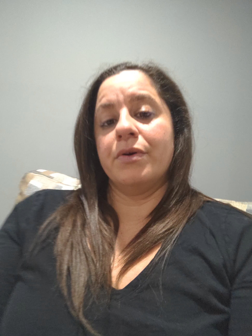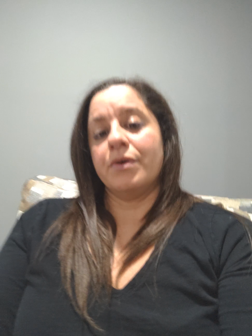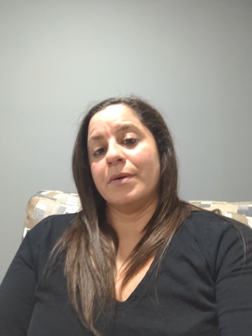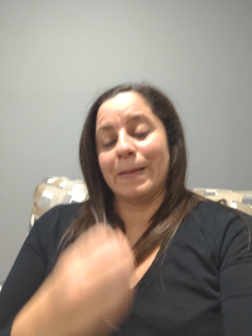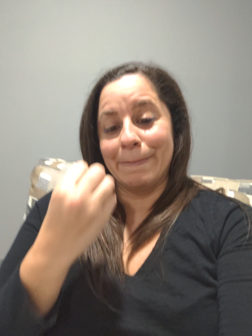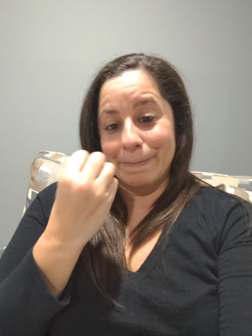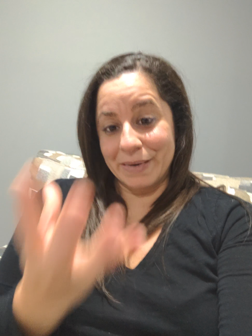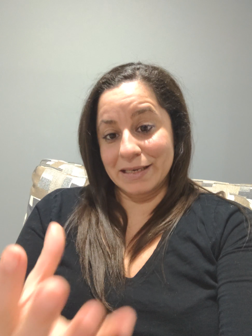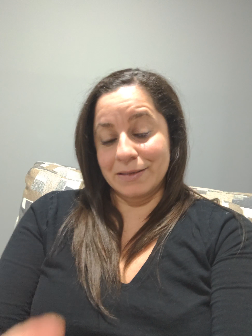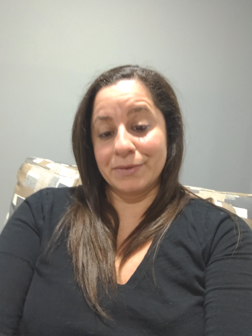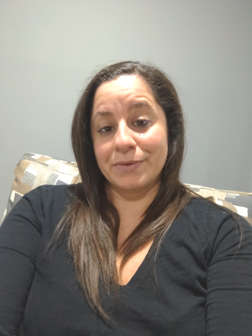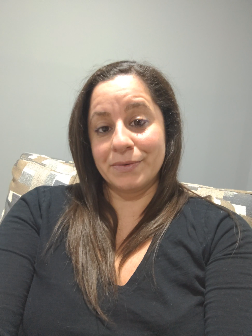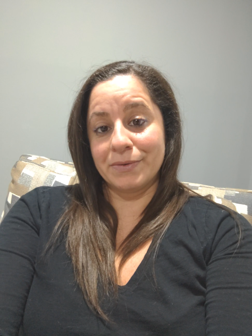many